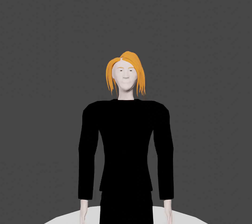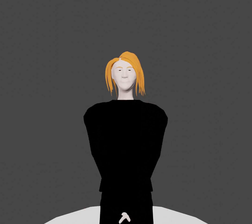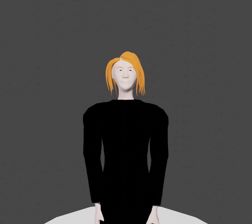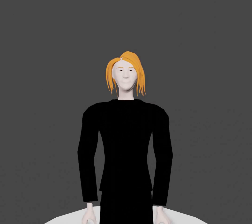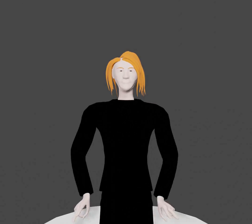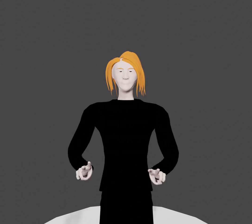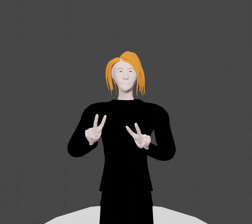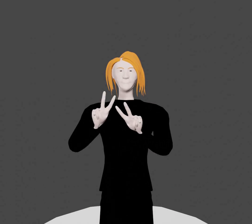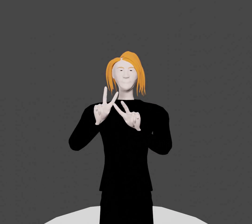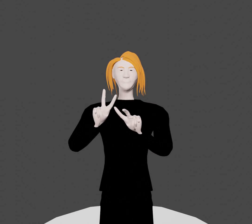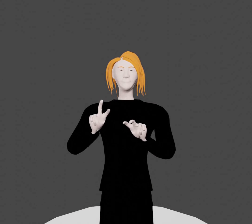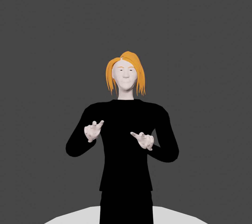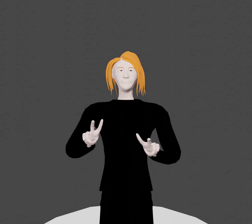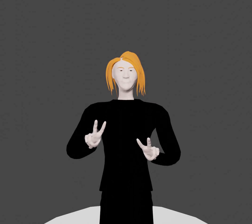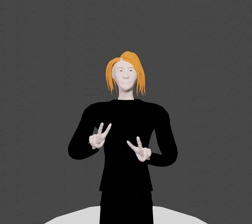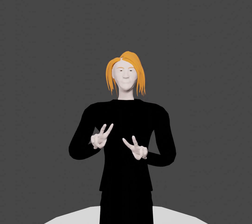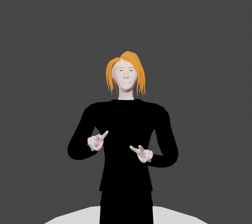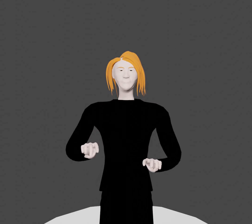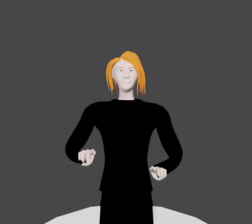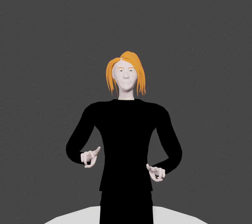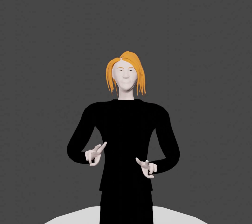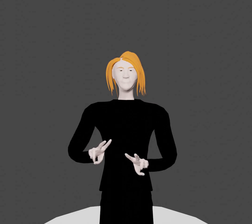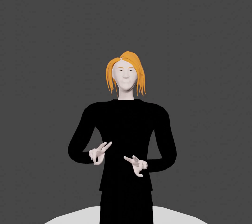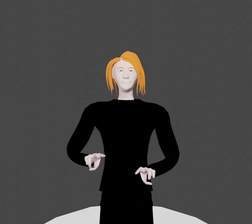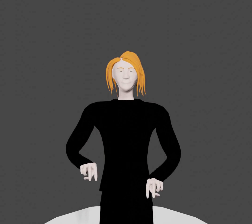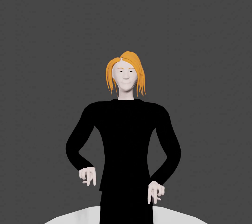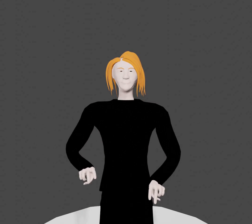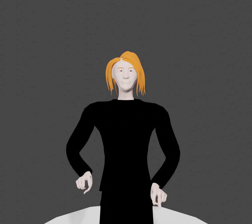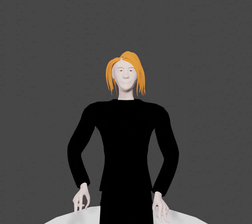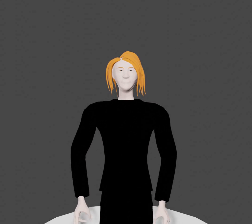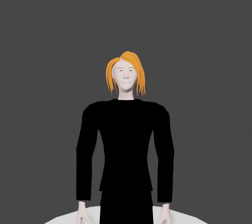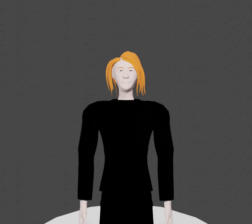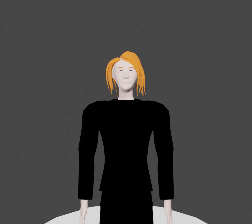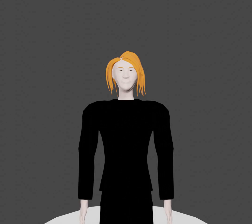Assess